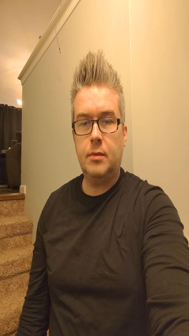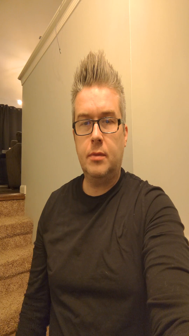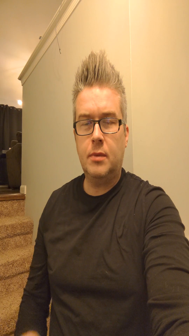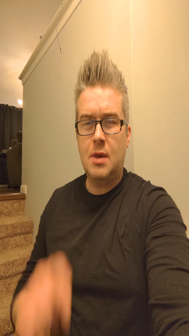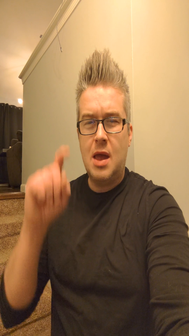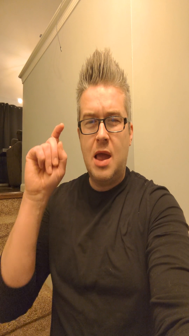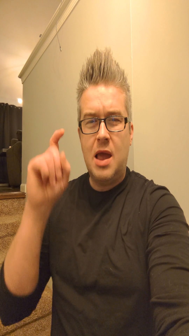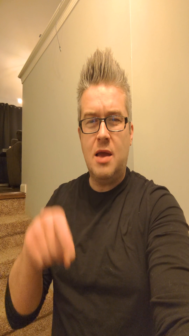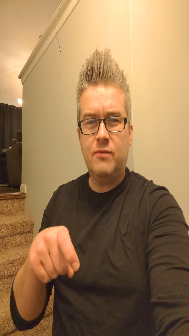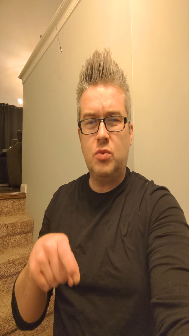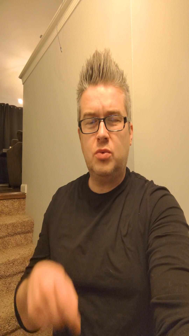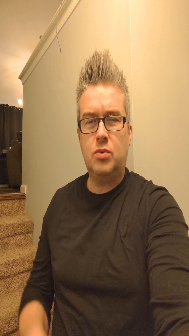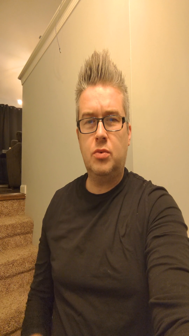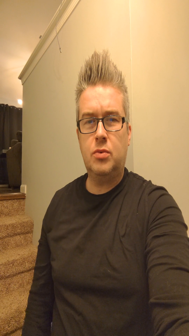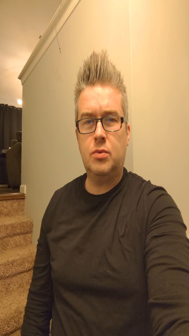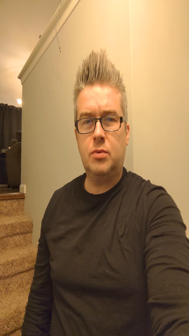have to